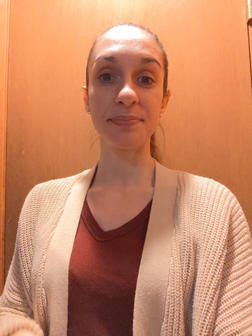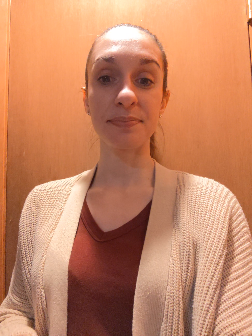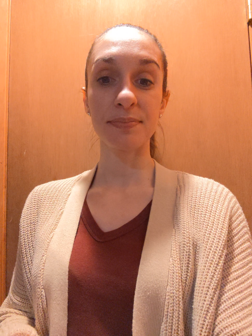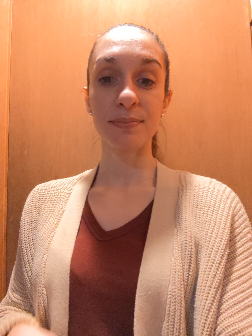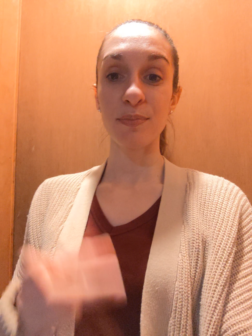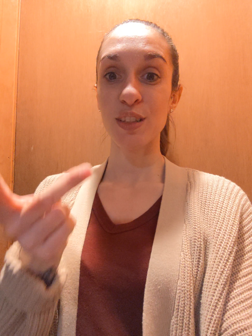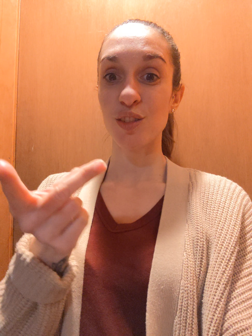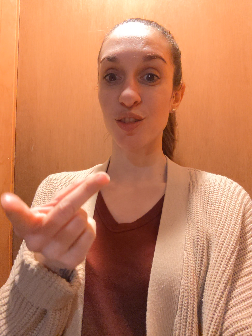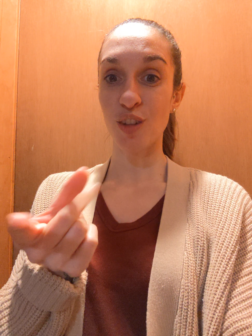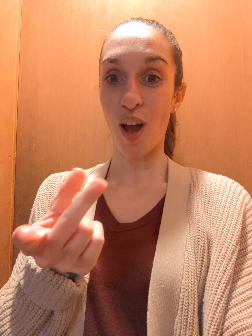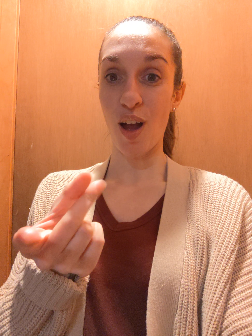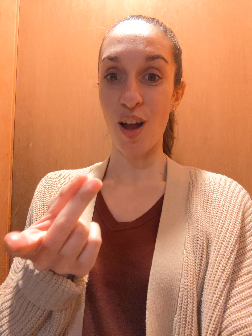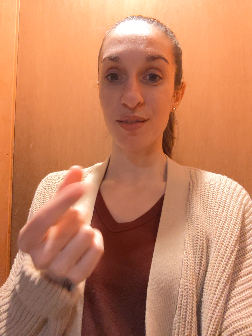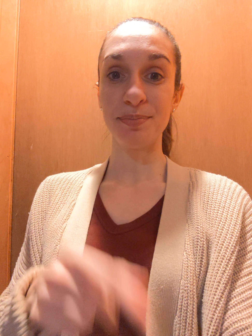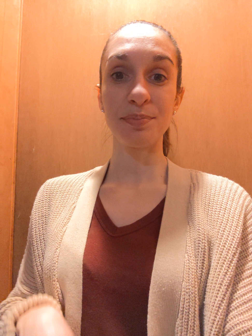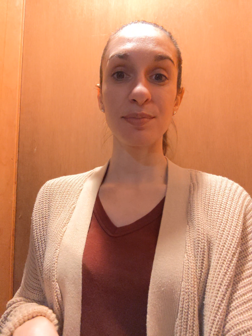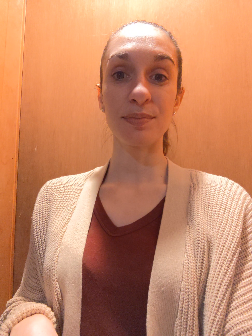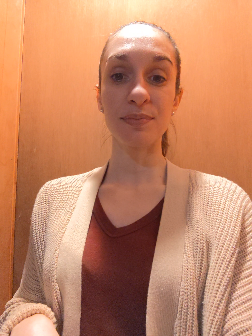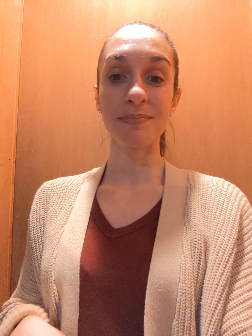dog